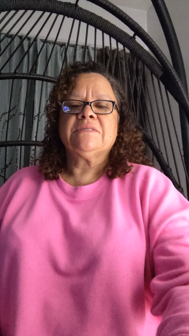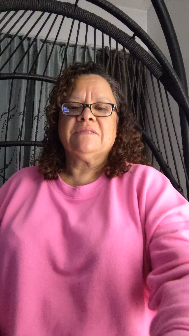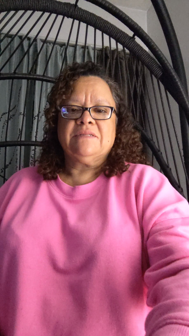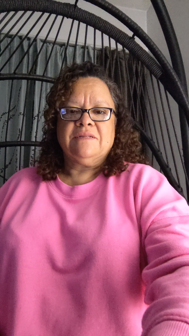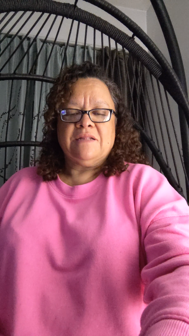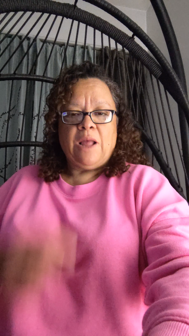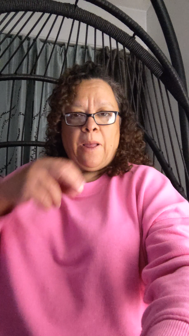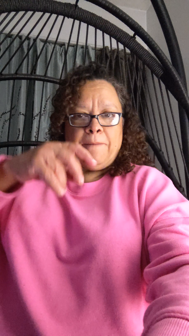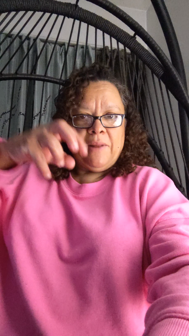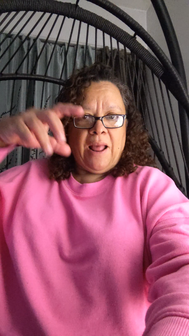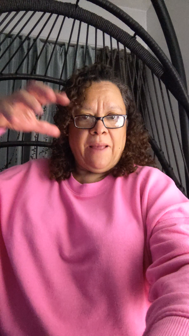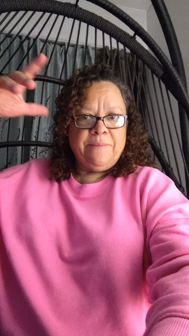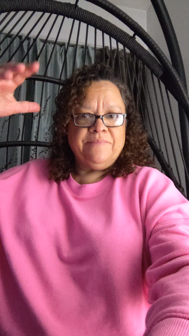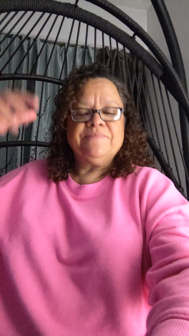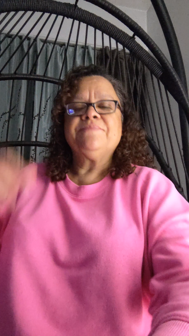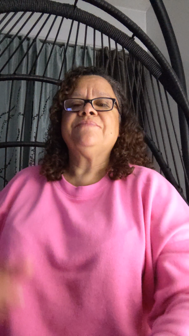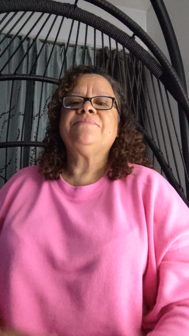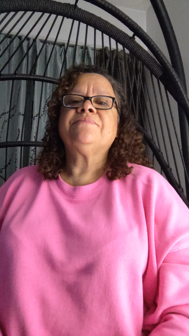bubbles